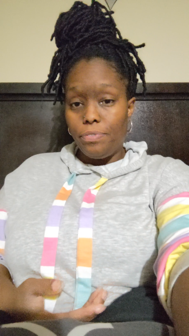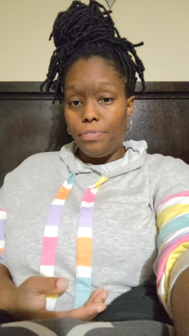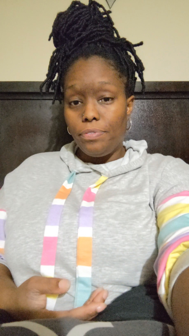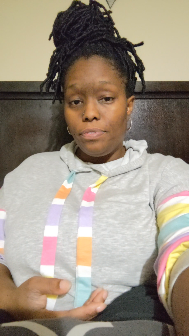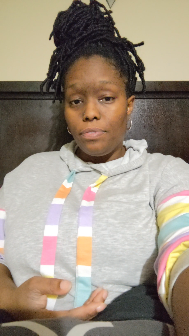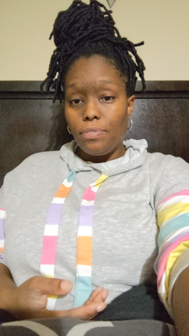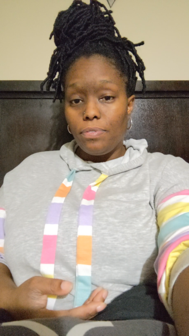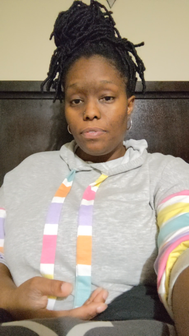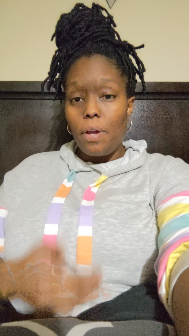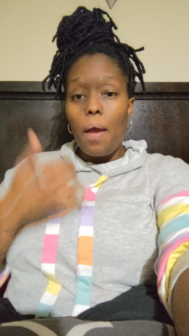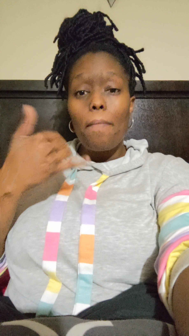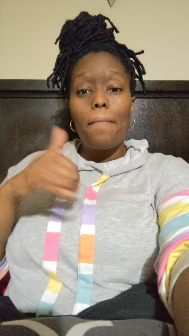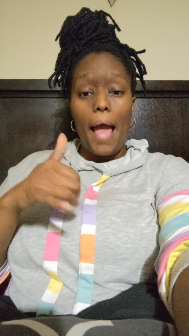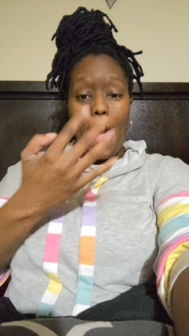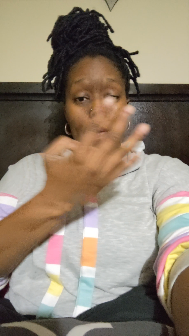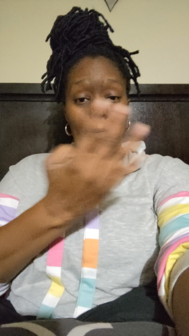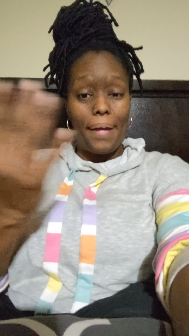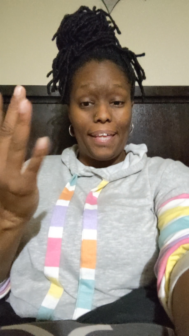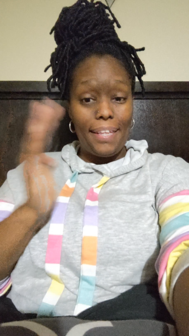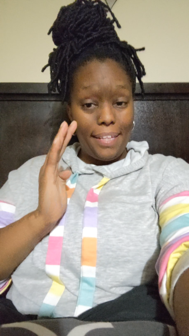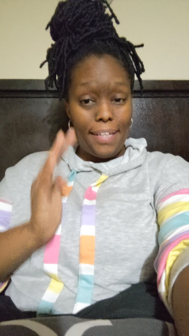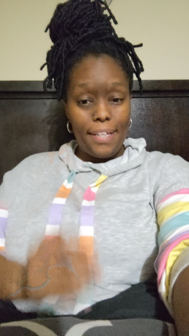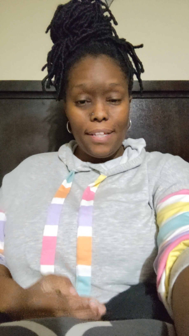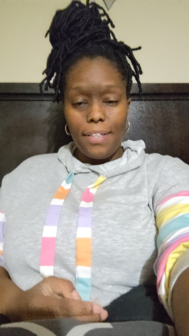playpen